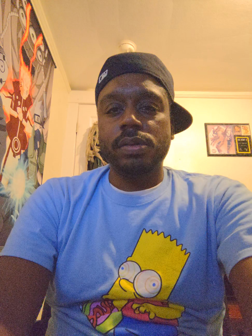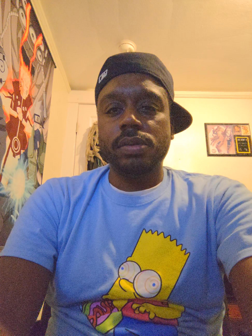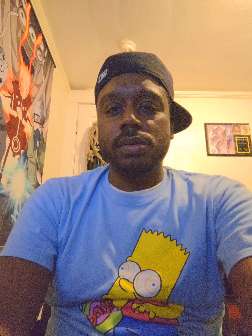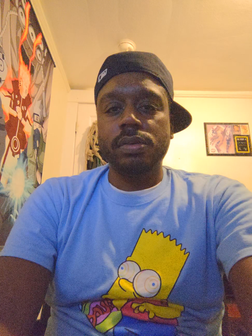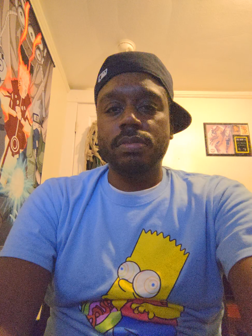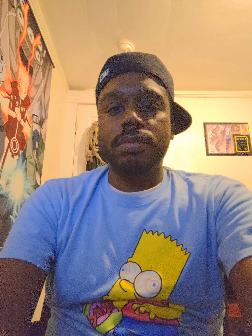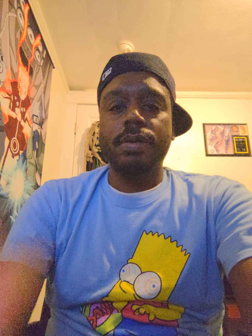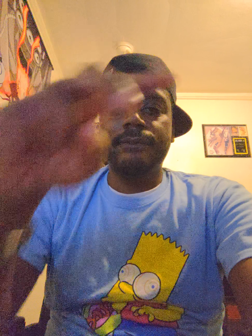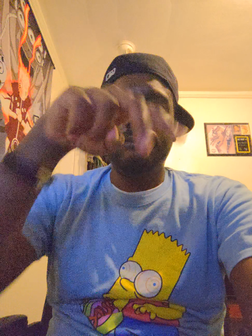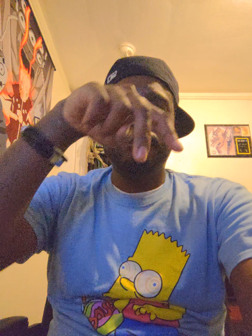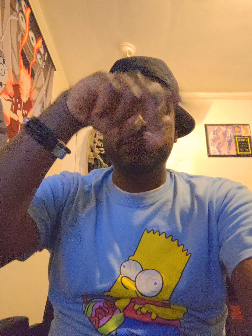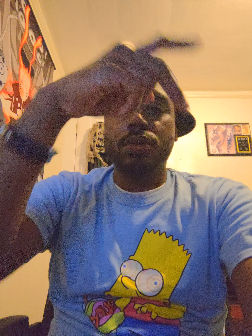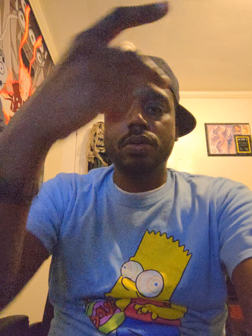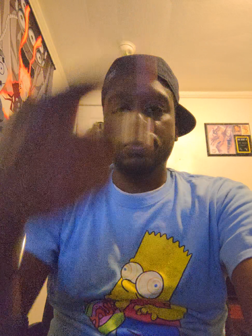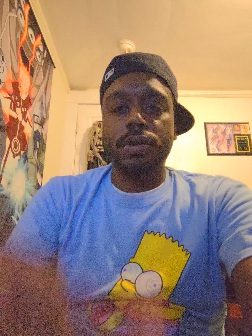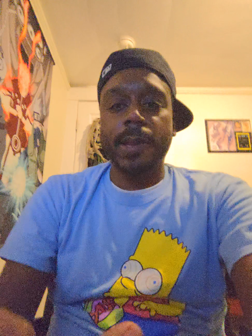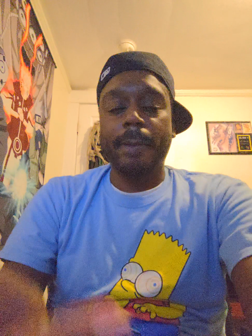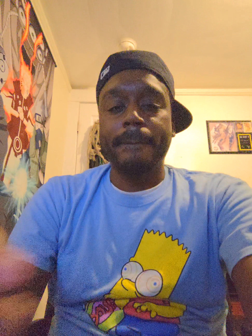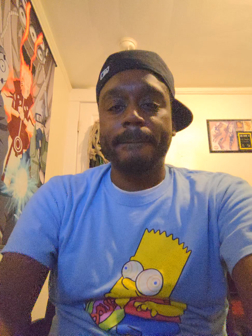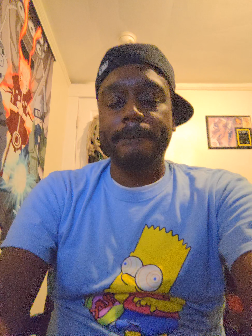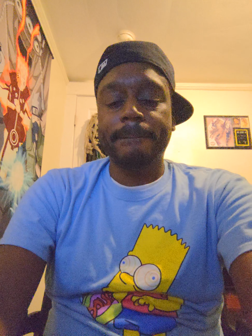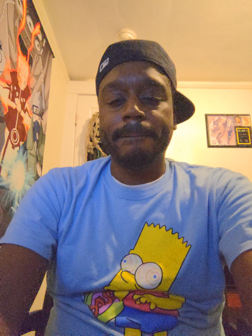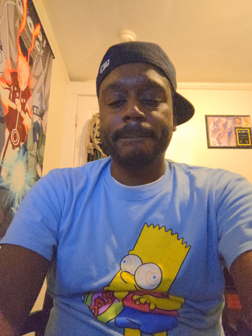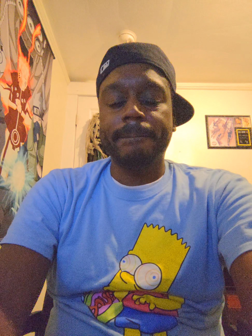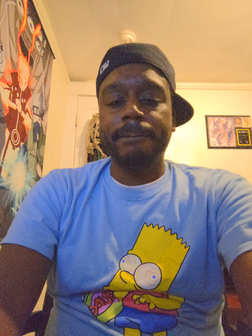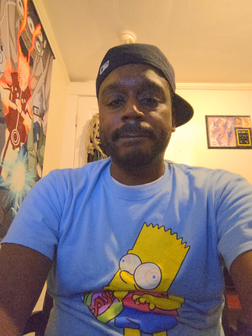fall